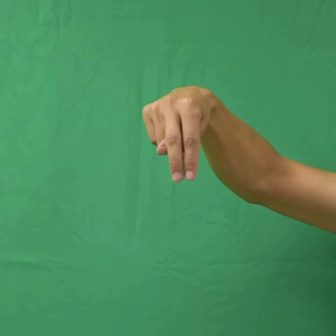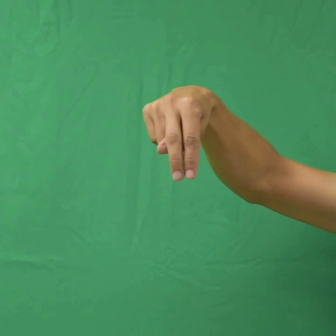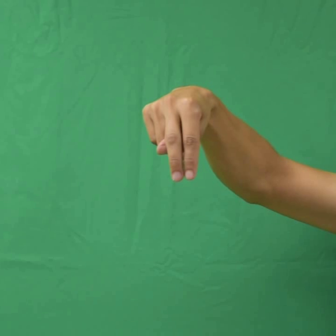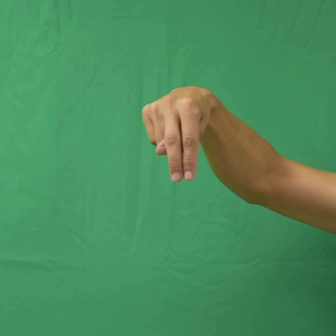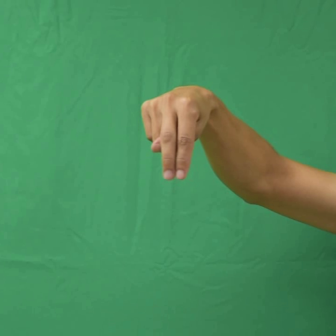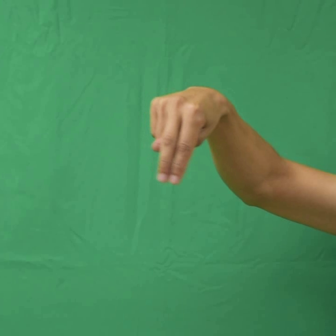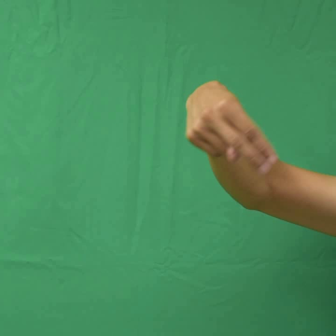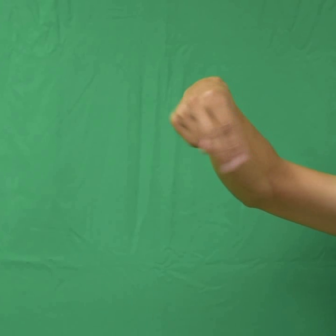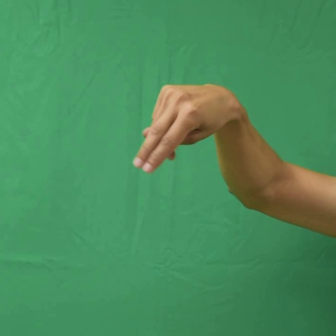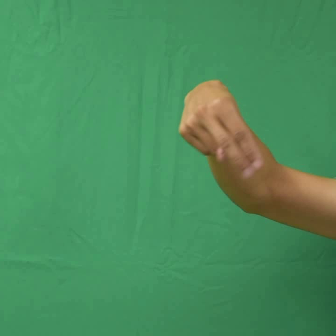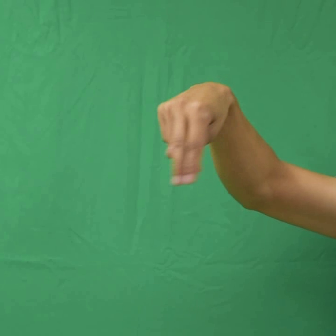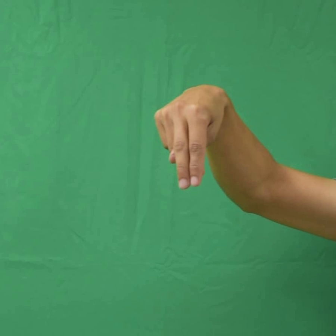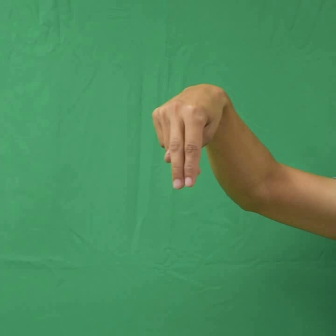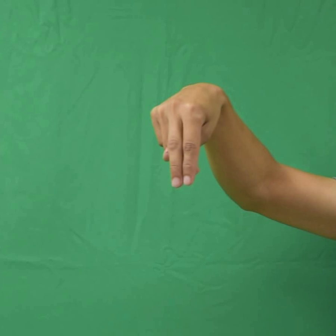Ñ